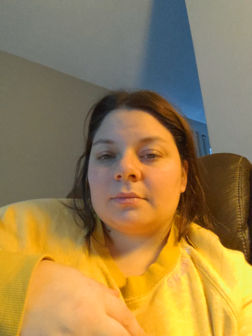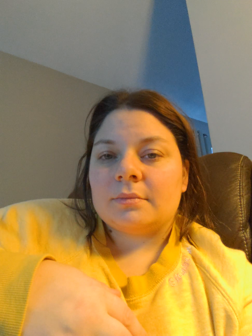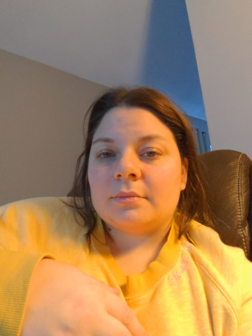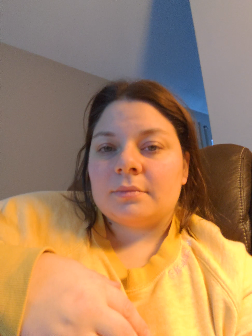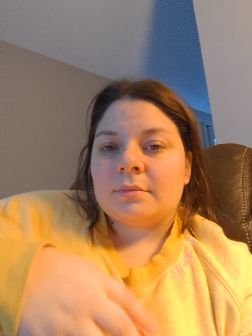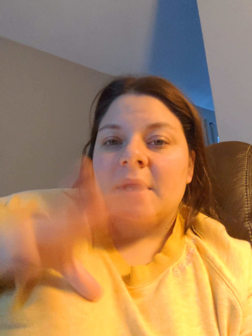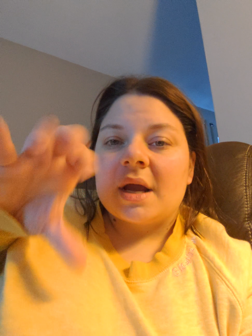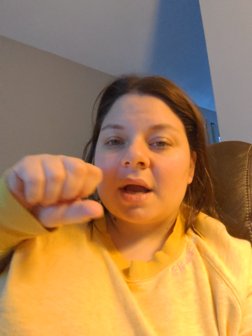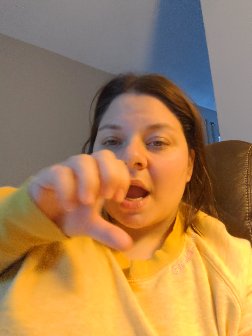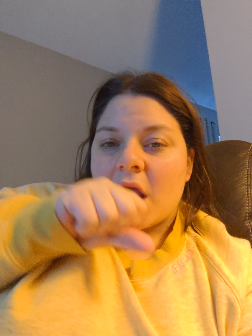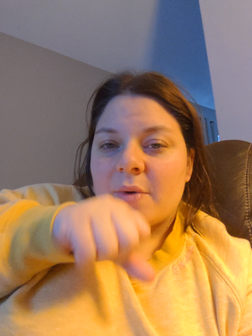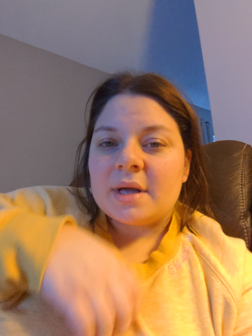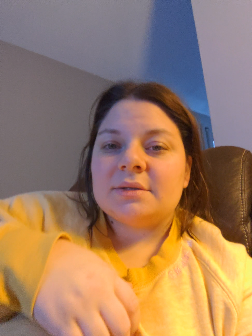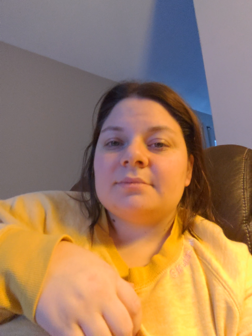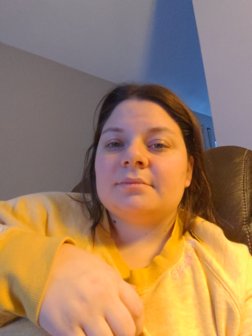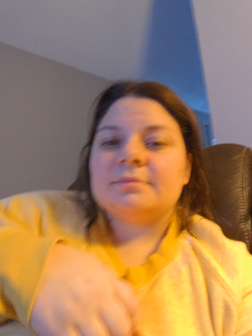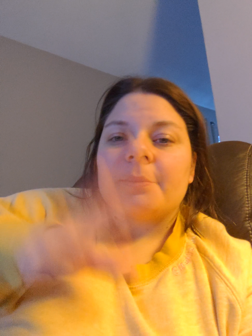carrot